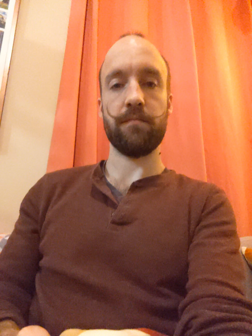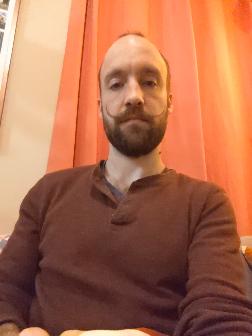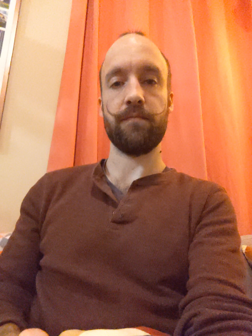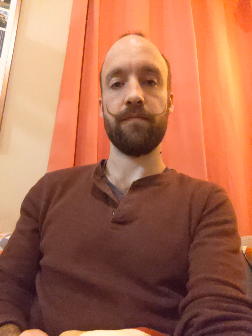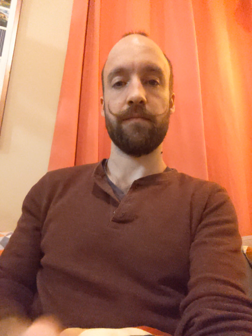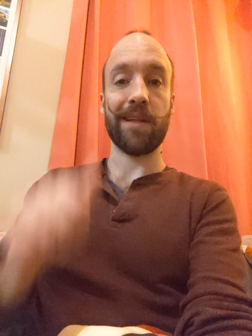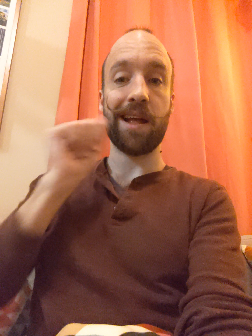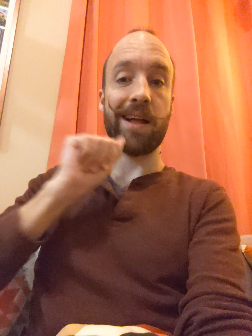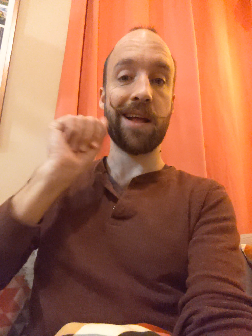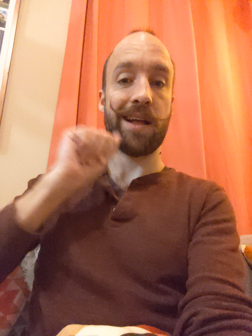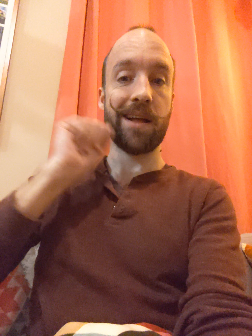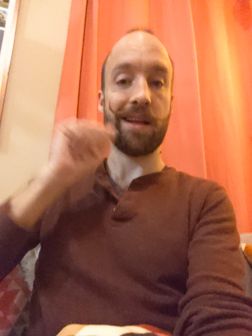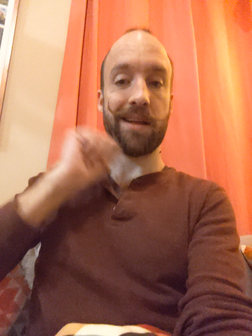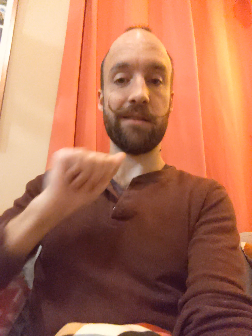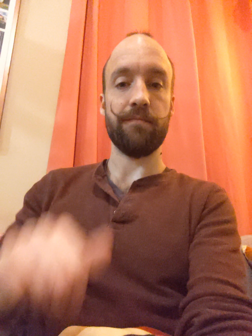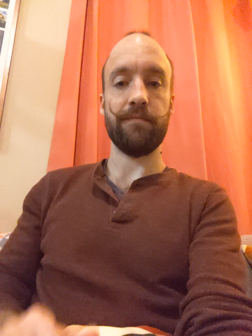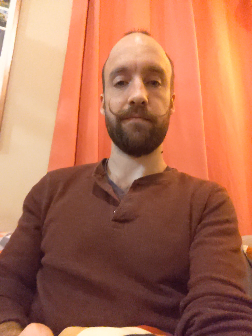aunt